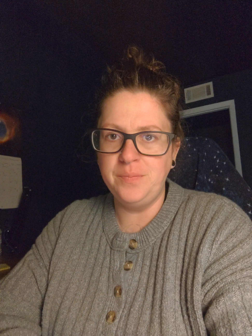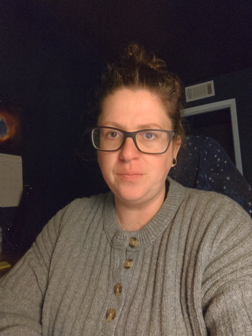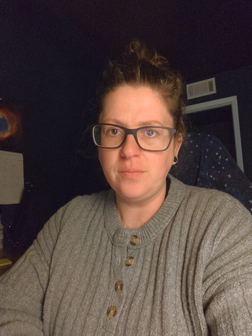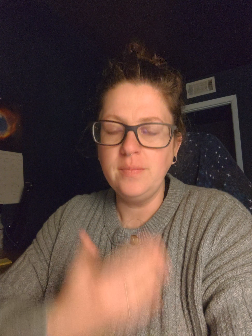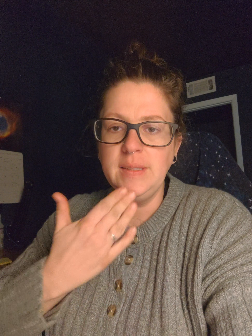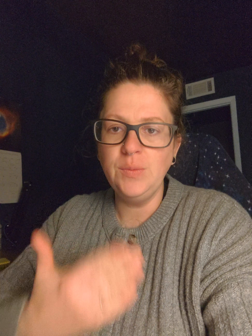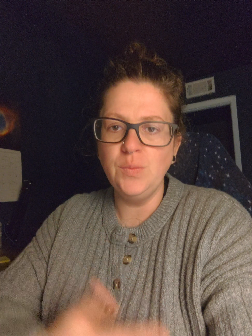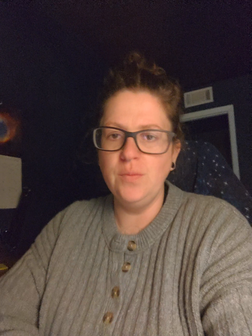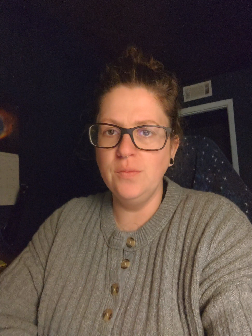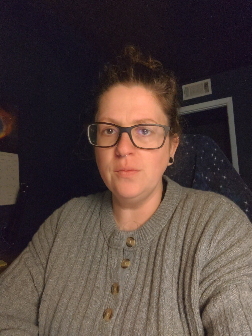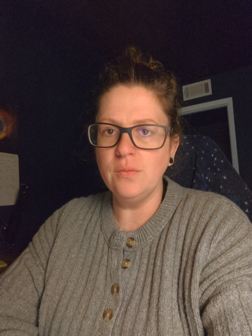thank you